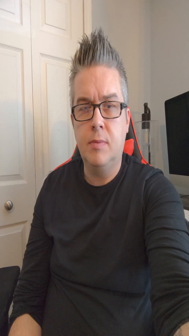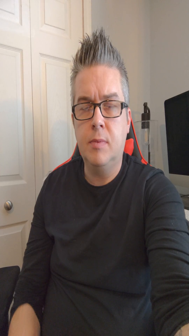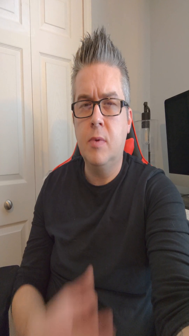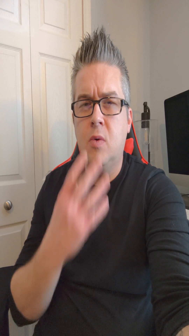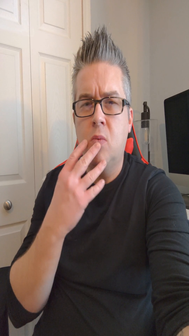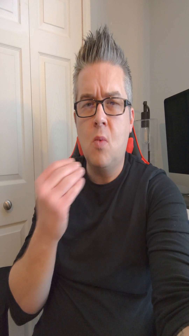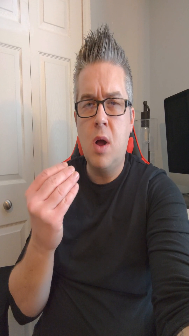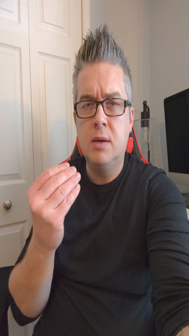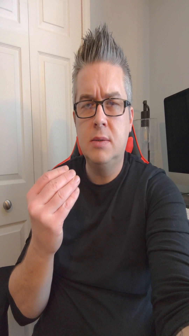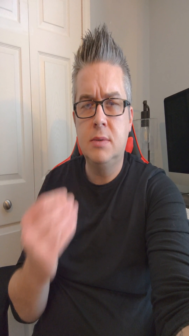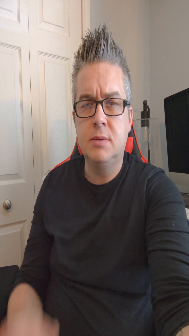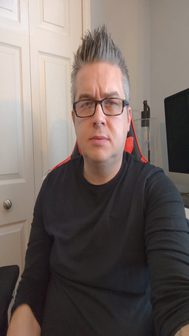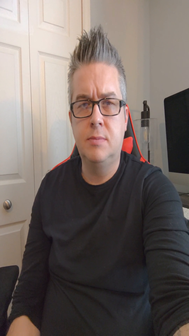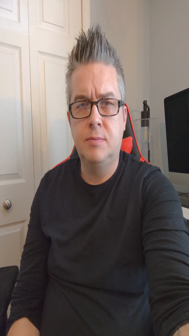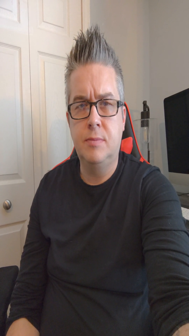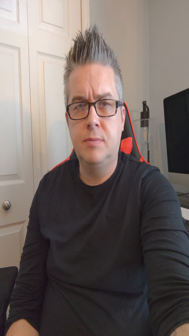wet